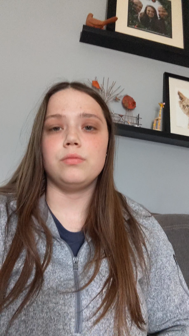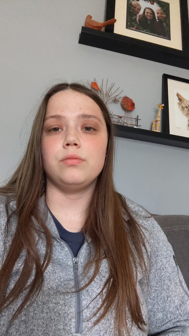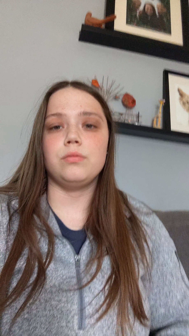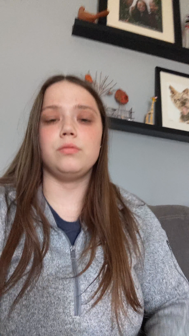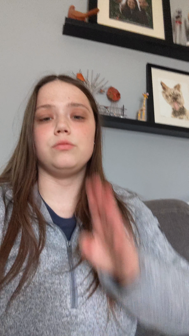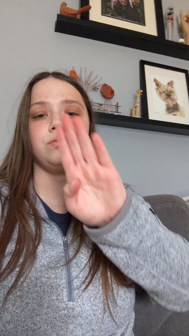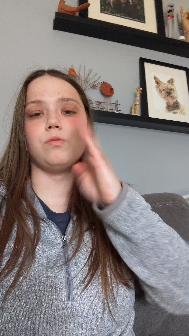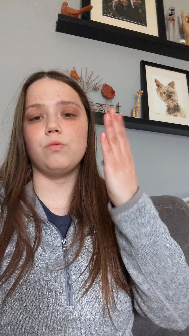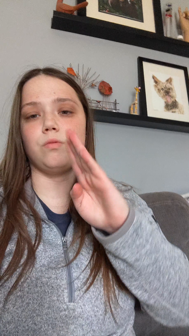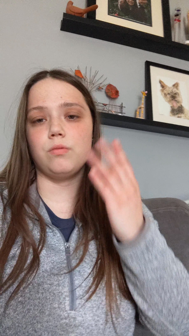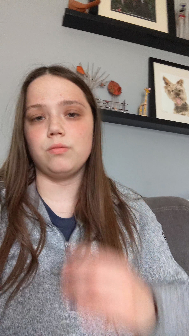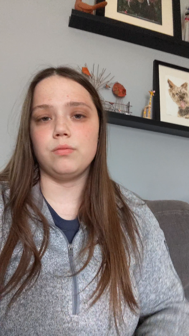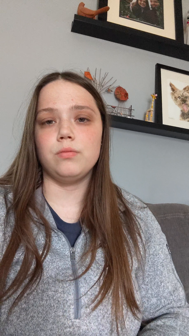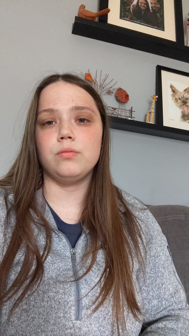door